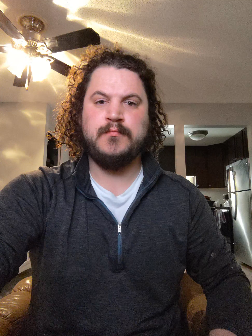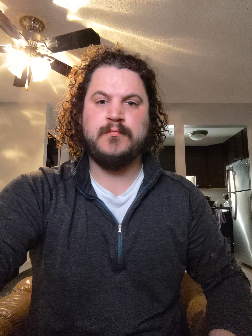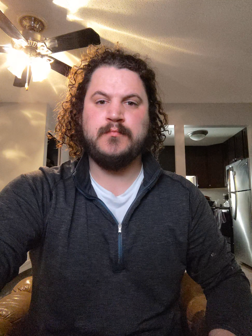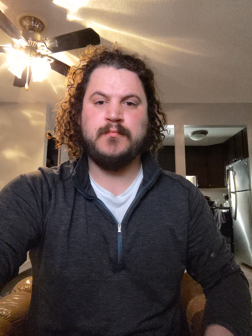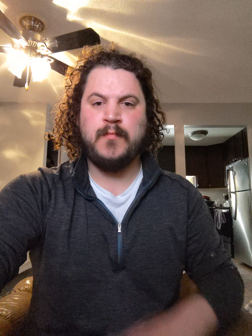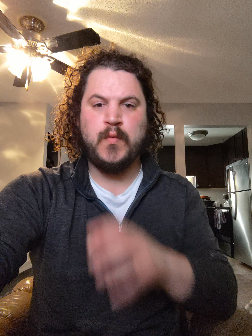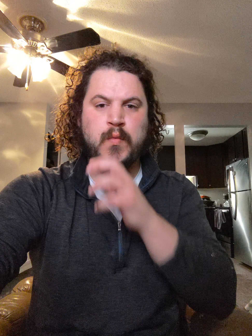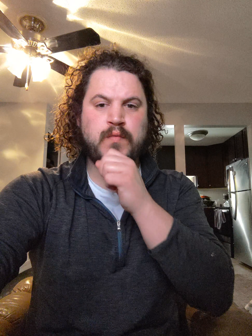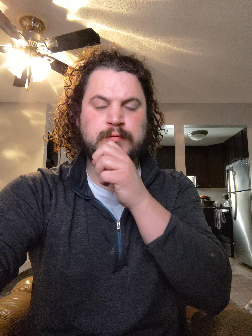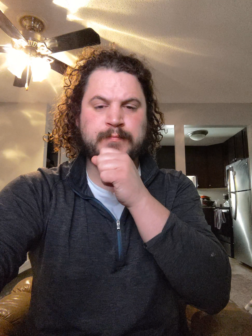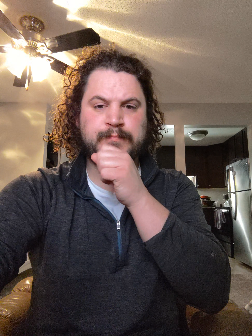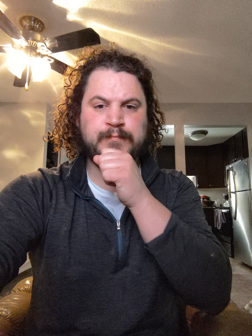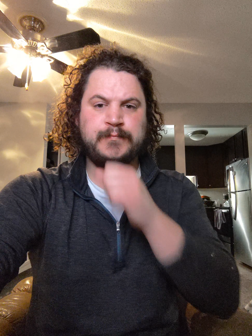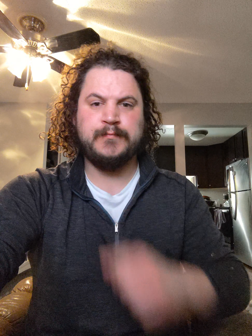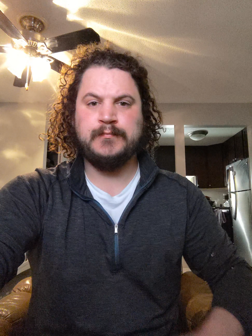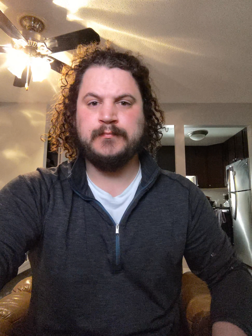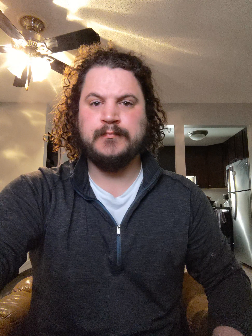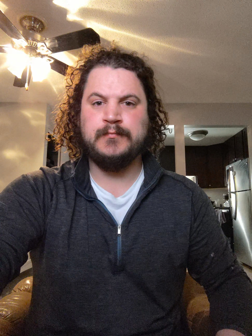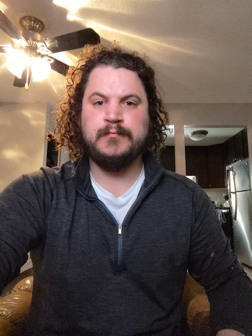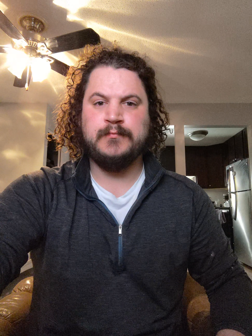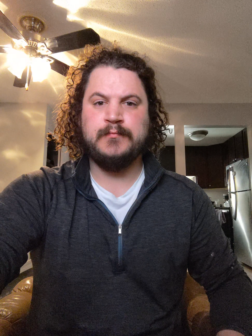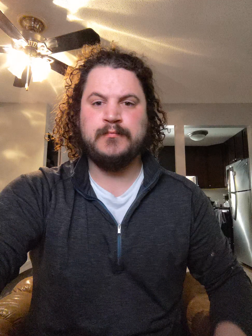orange